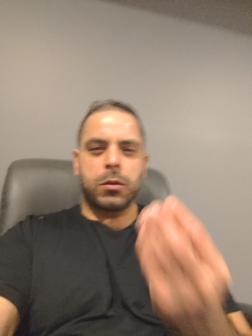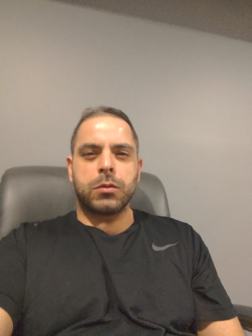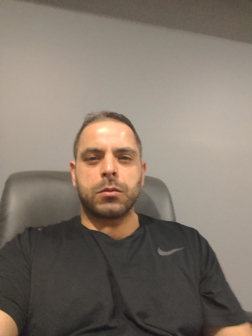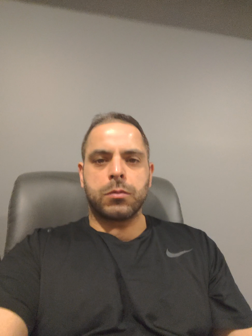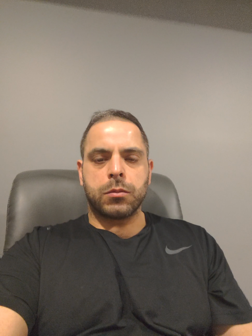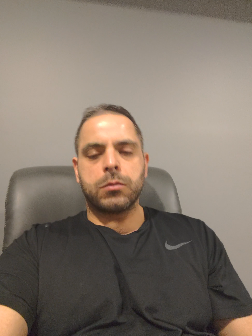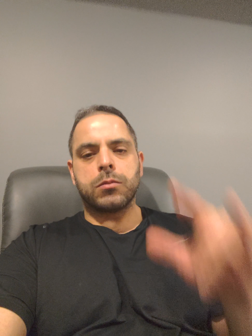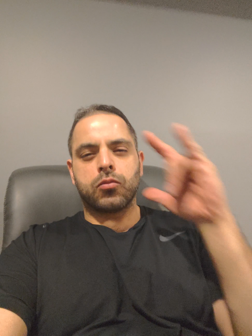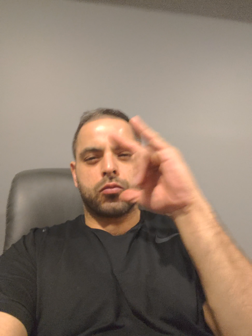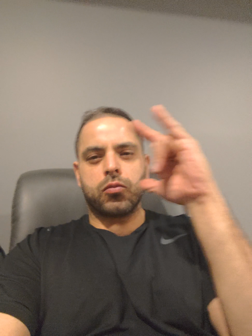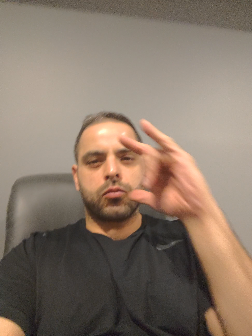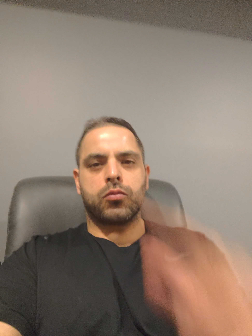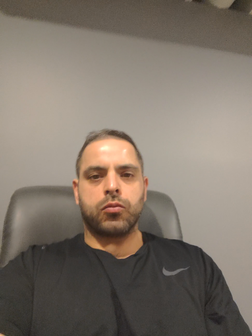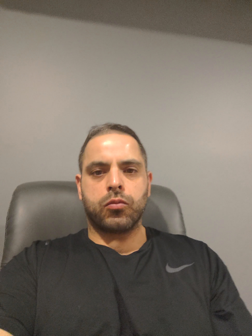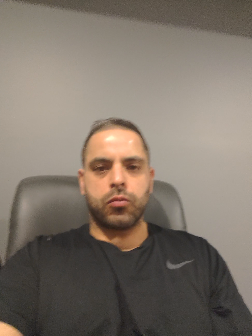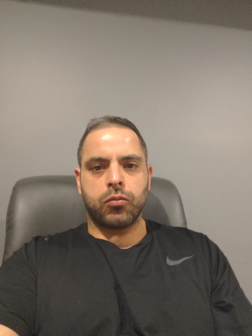airplane